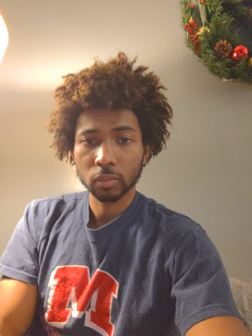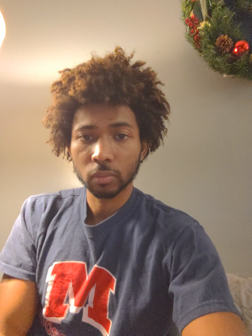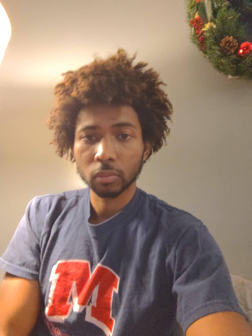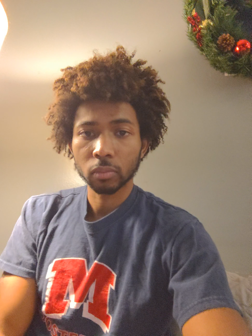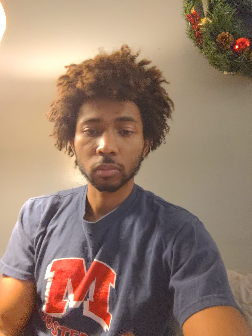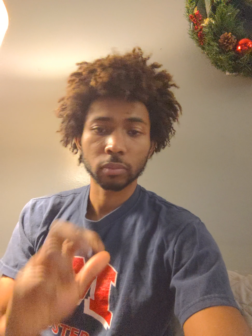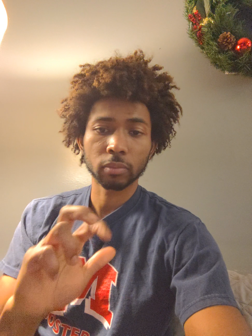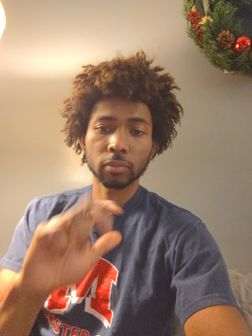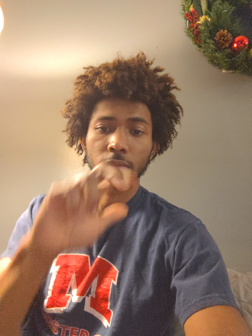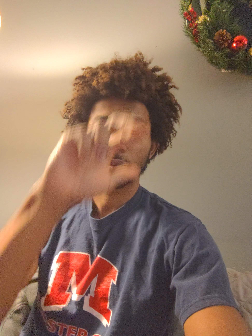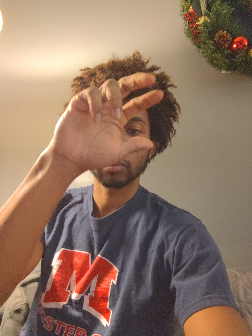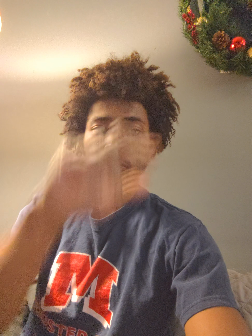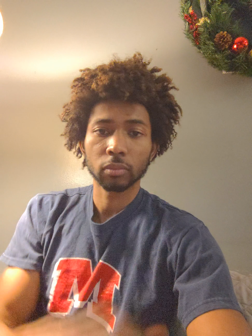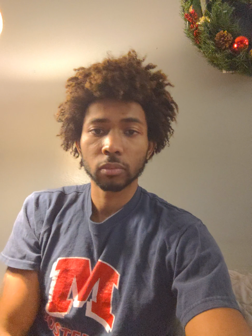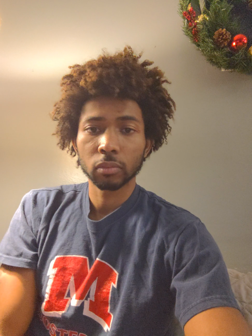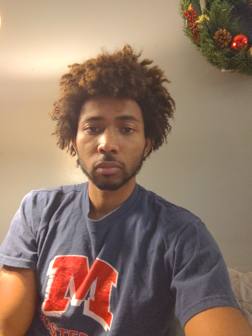stairs